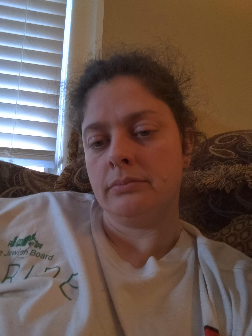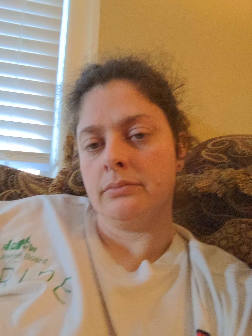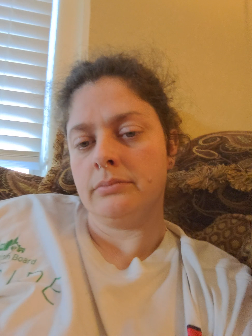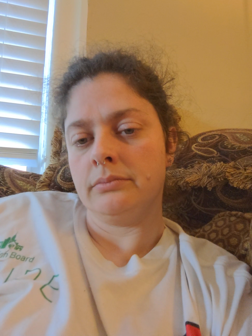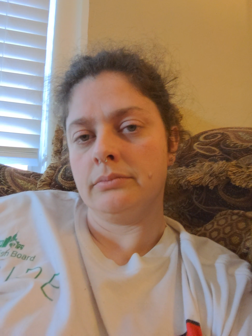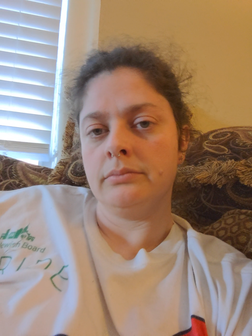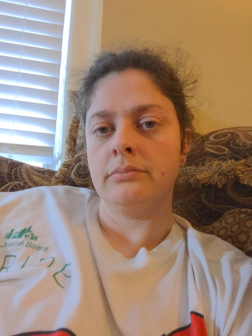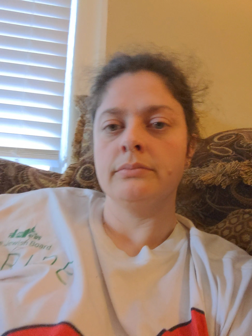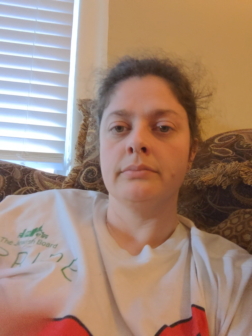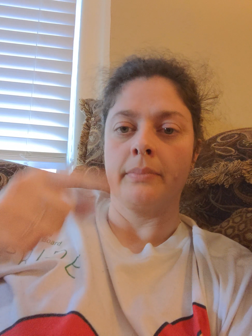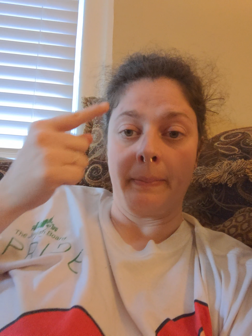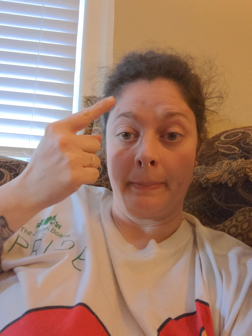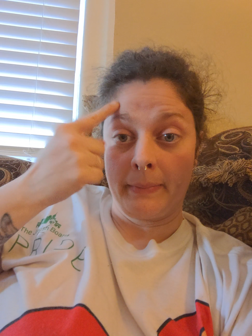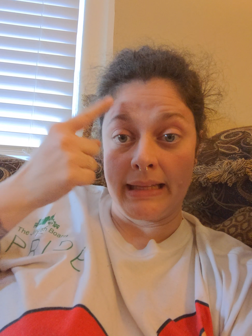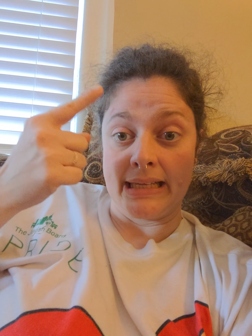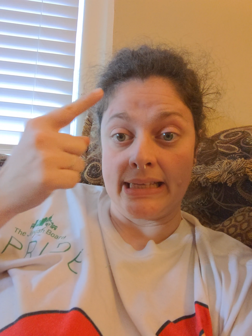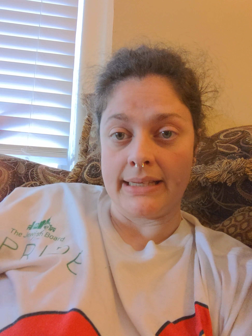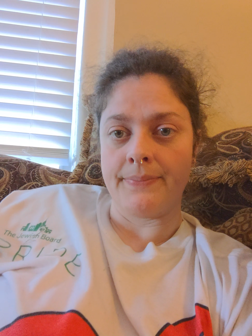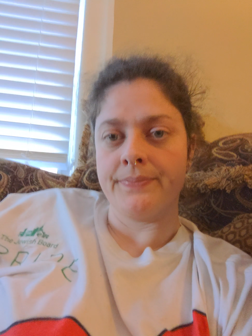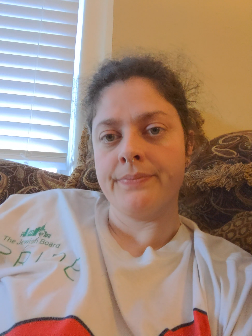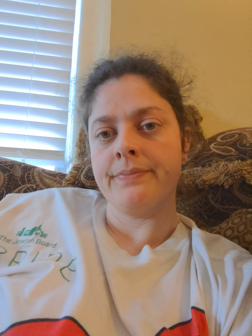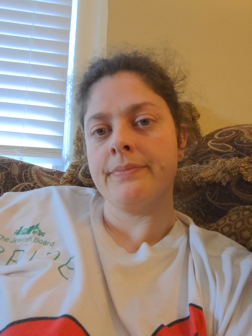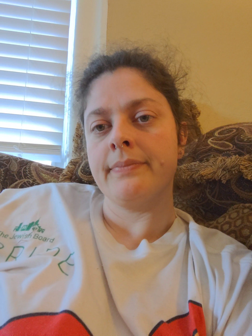penny